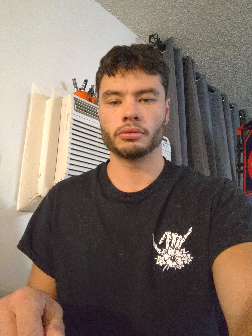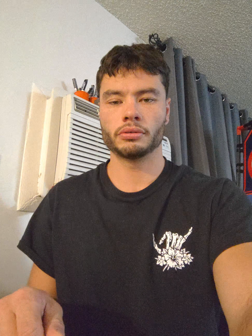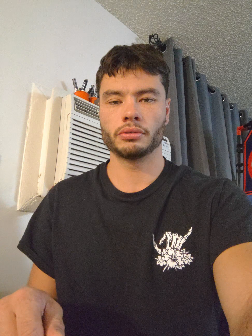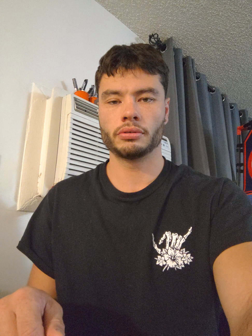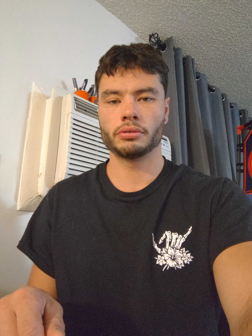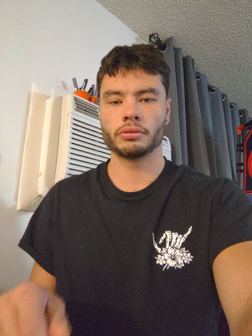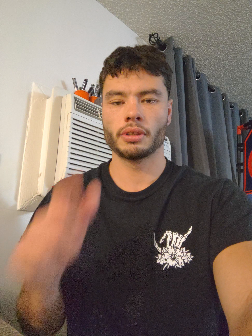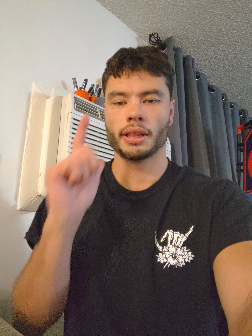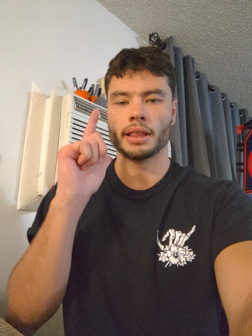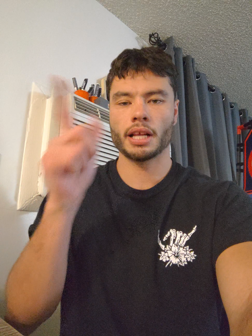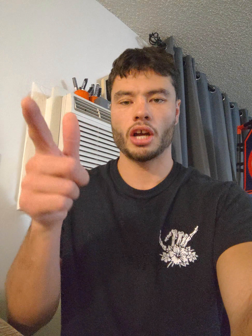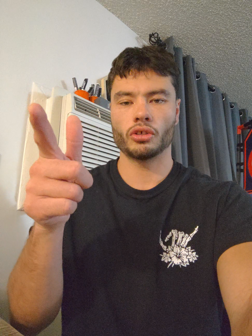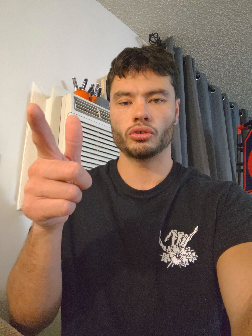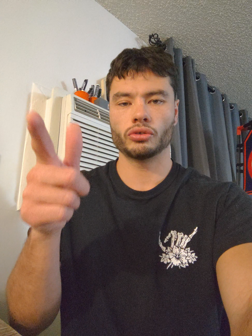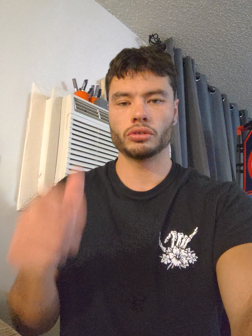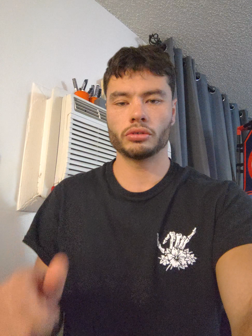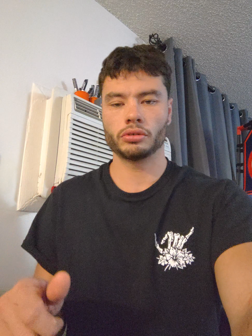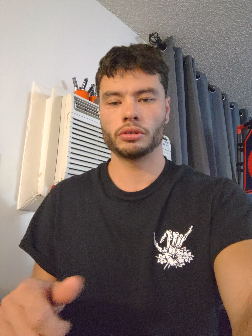later